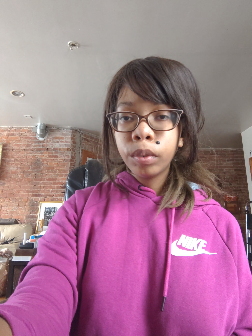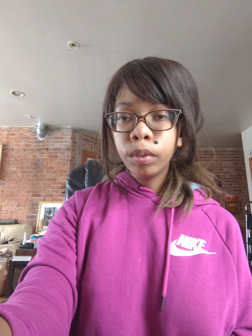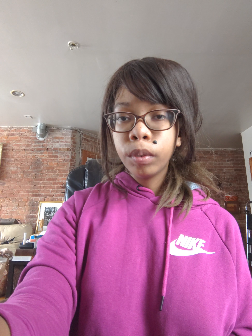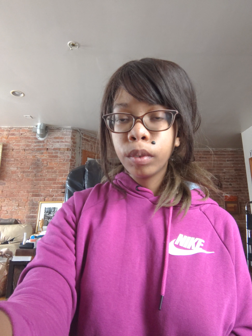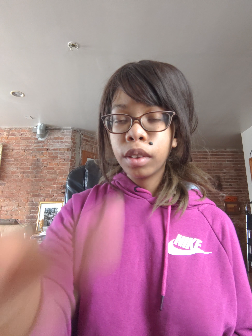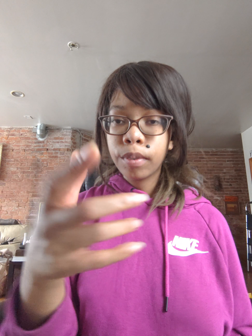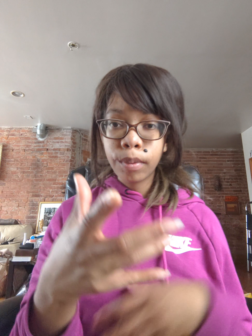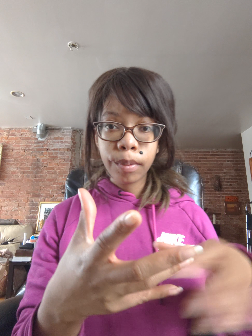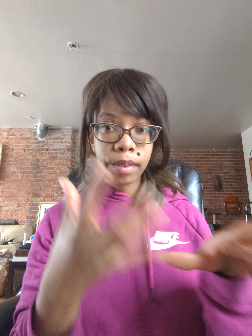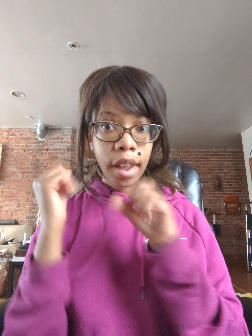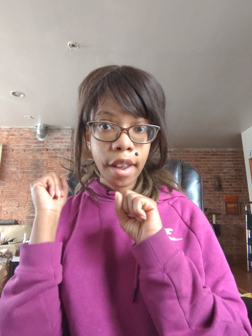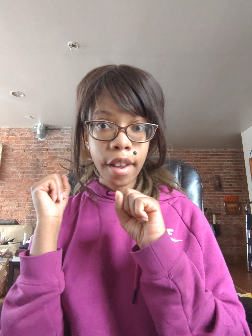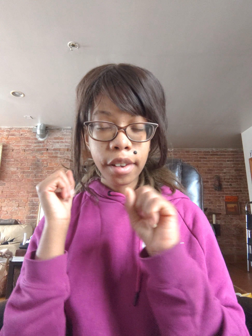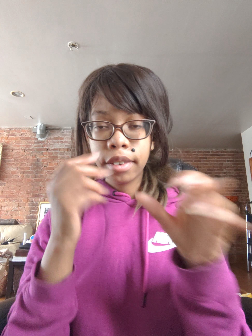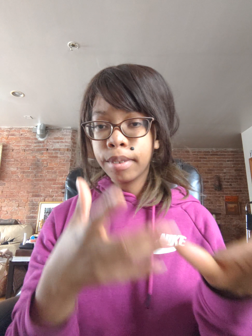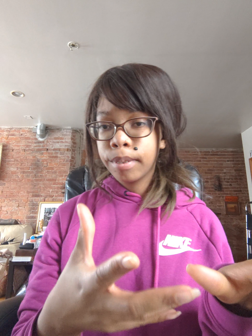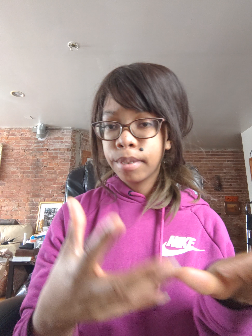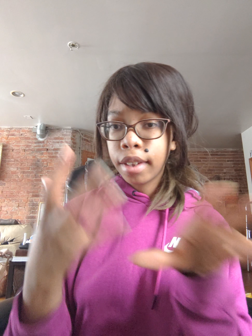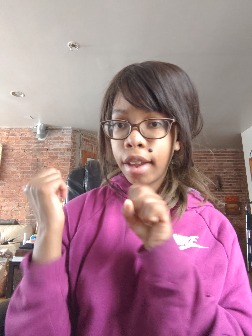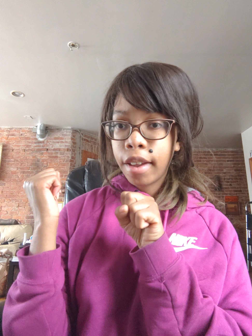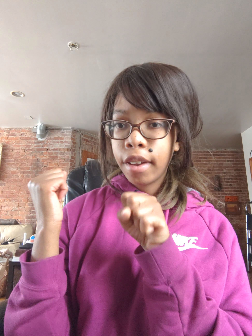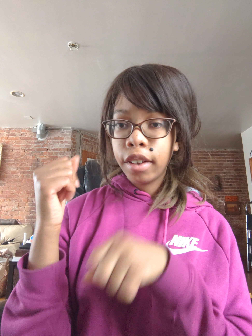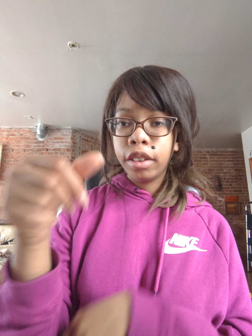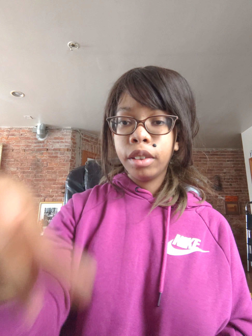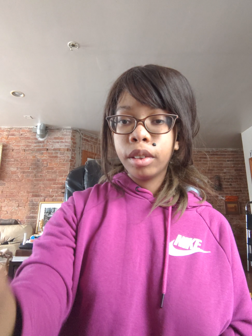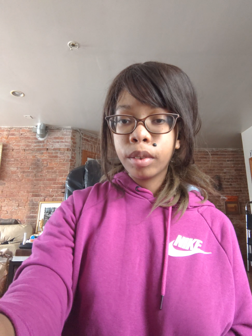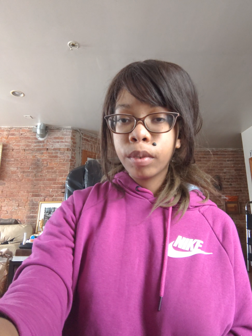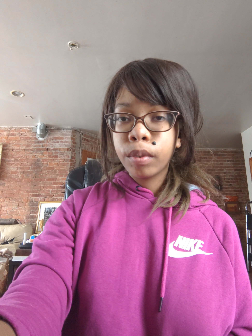fast